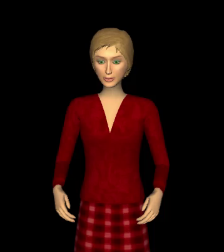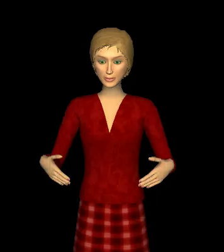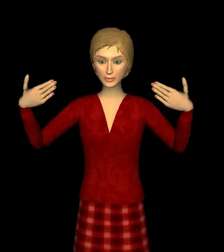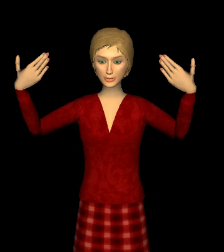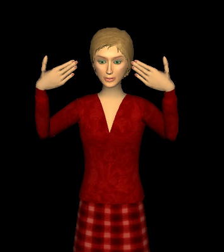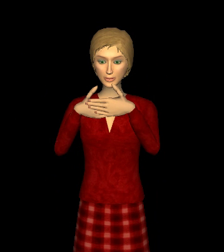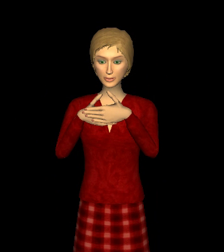الليل